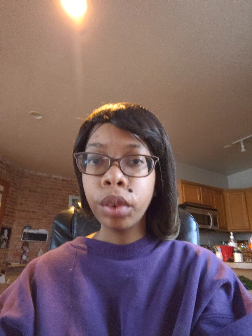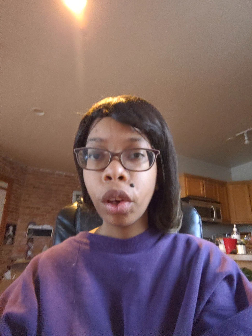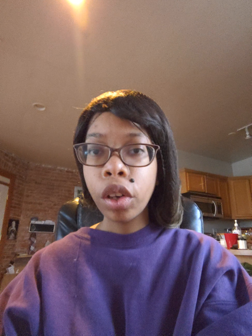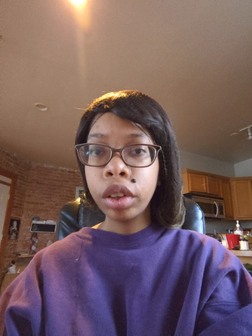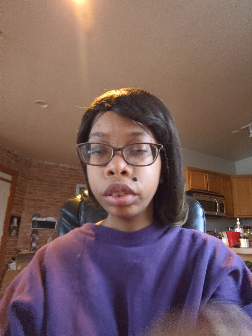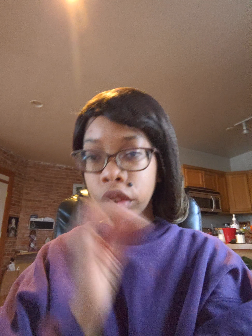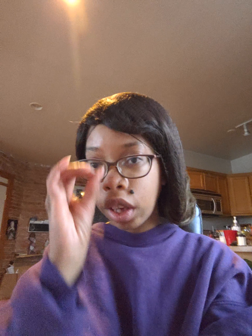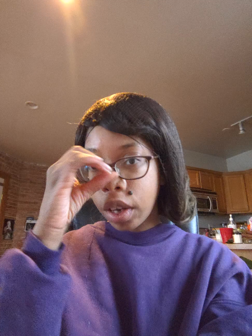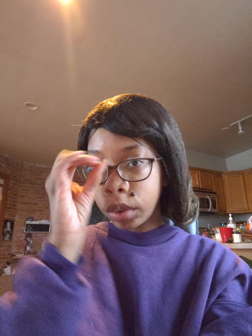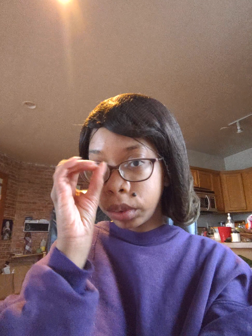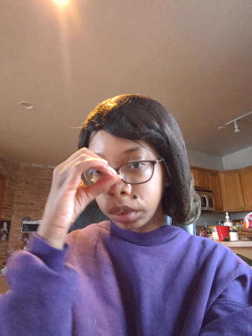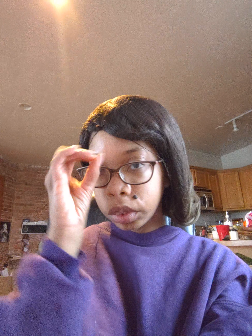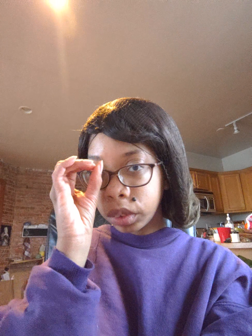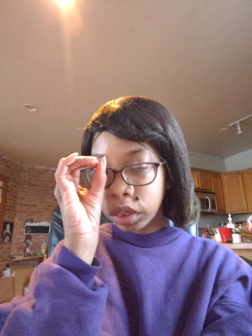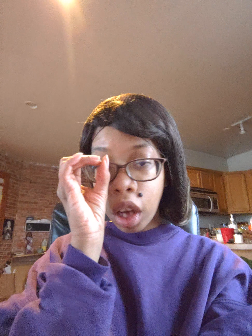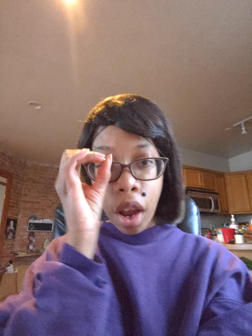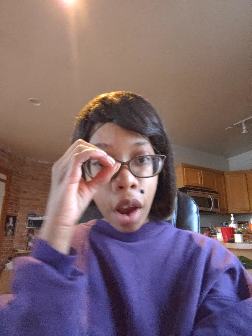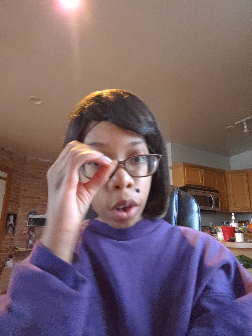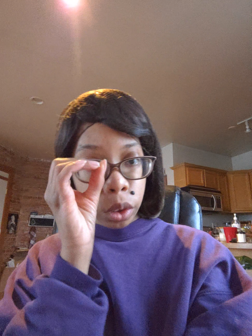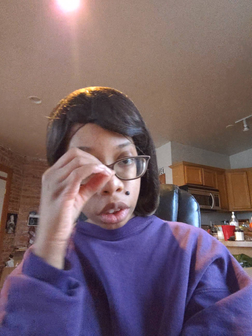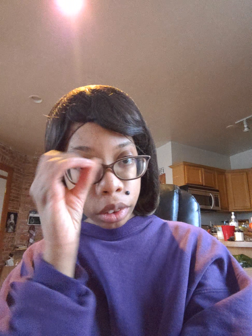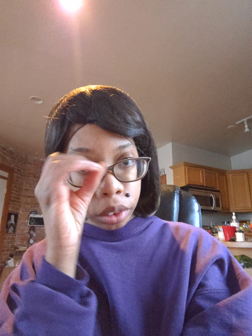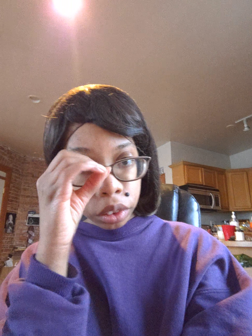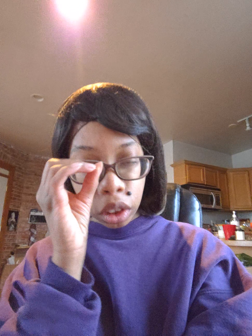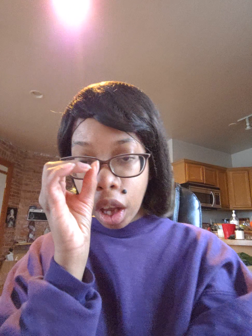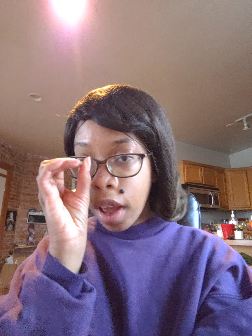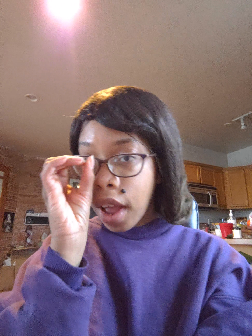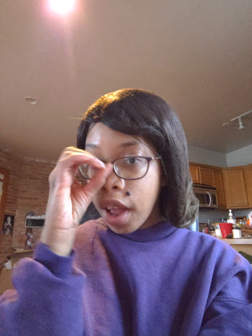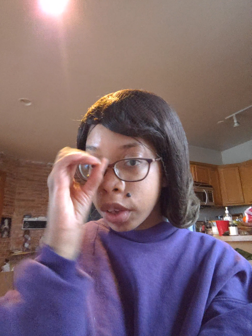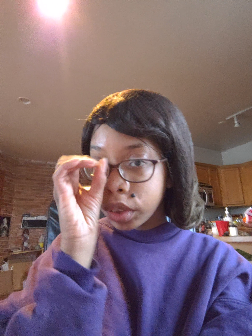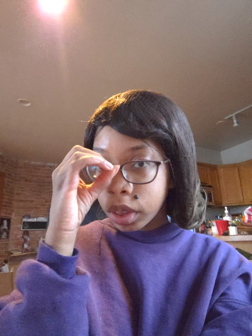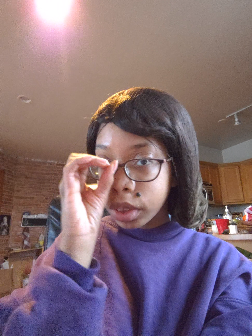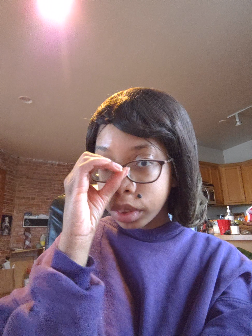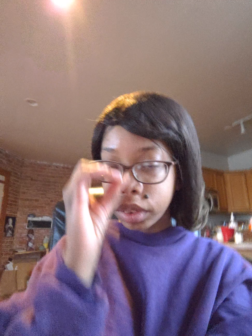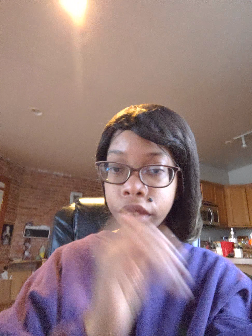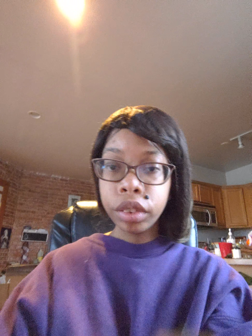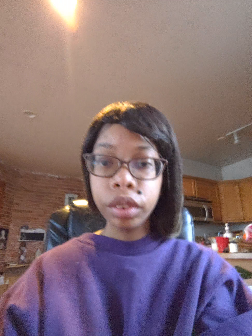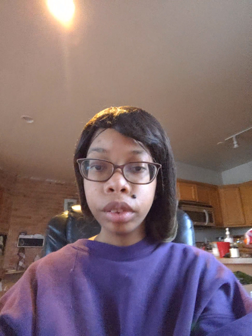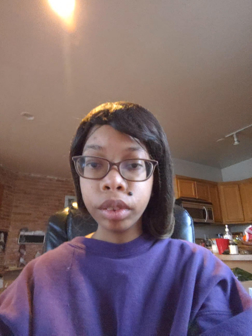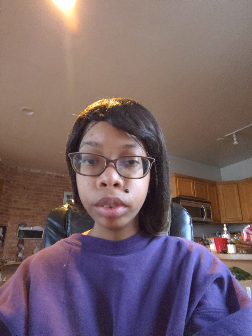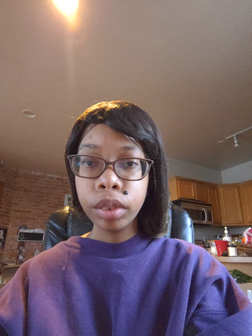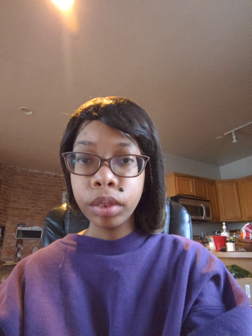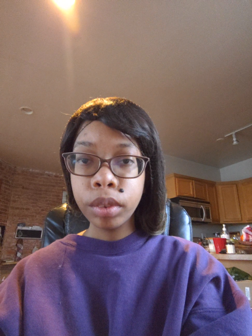owl